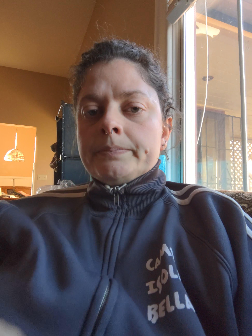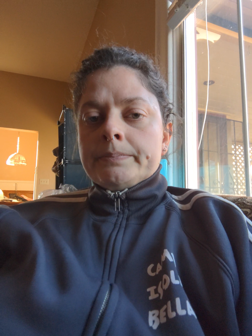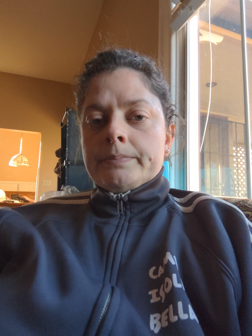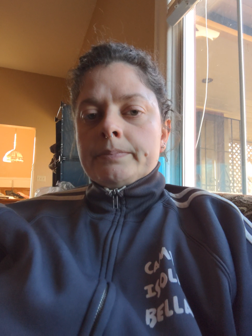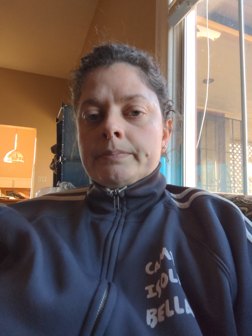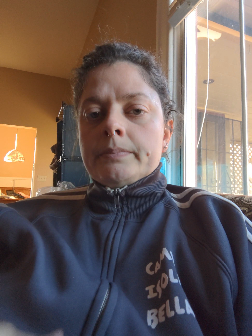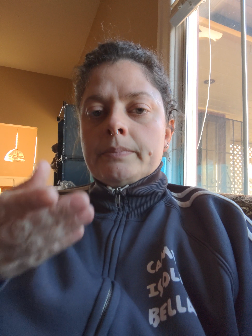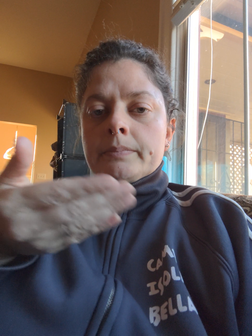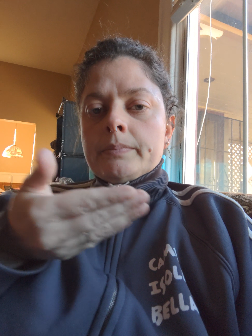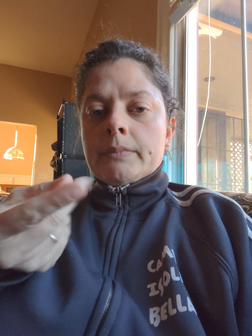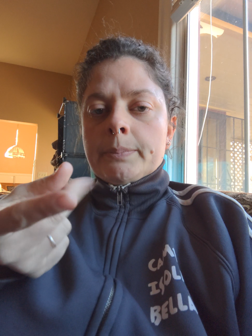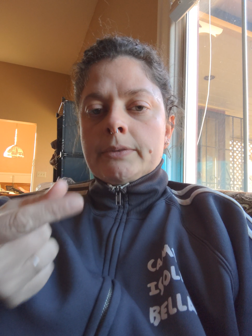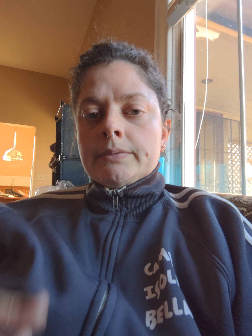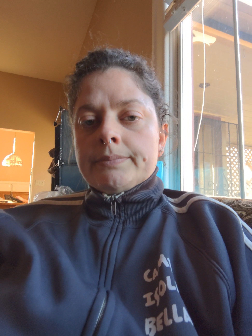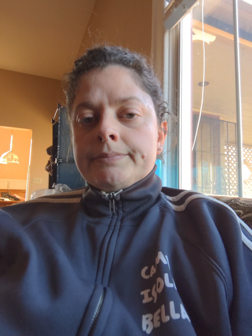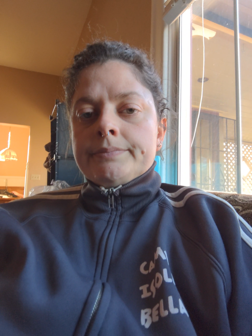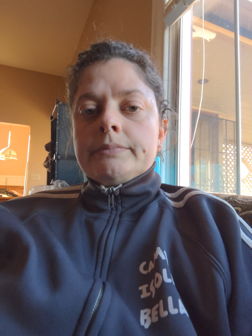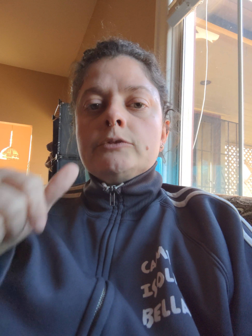puppy